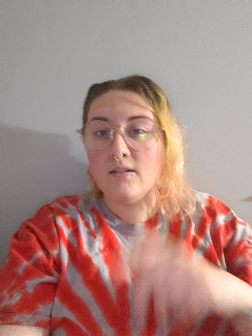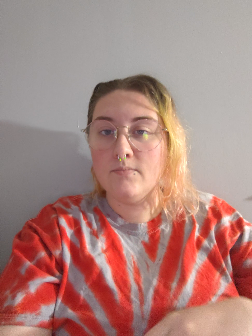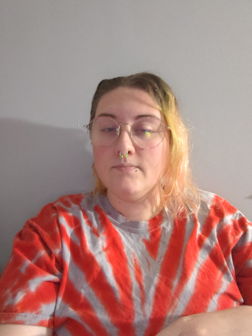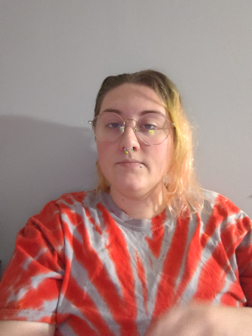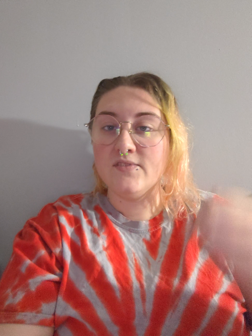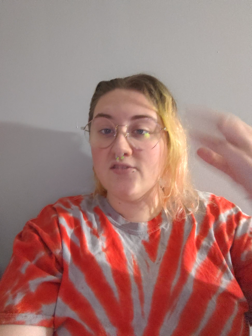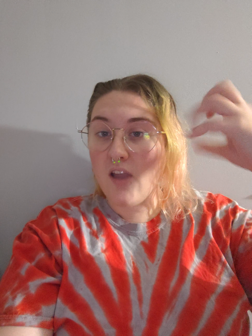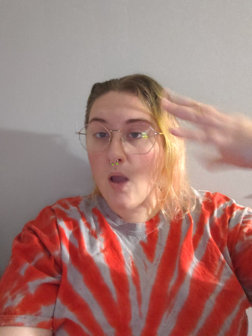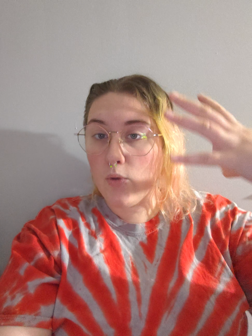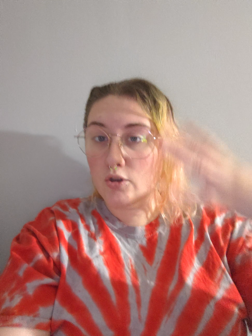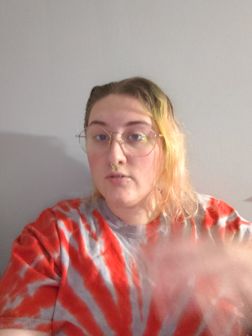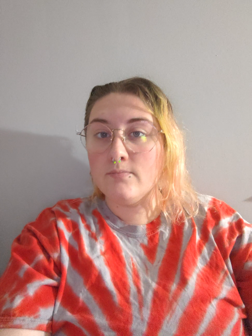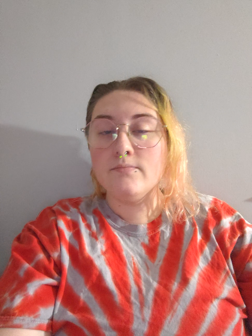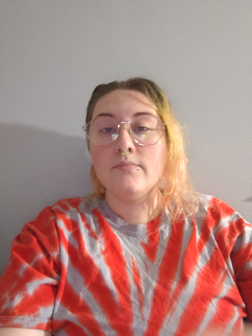shower